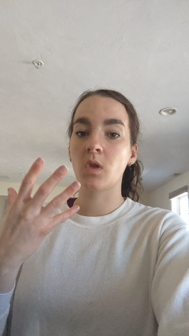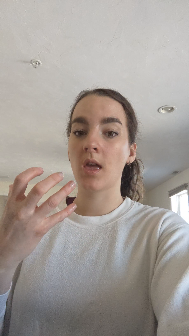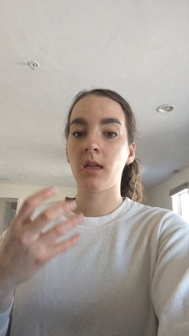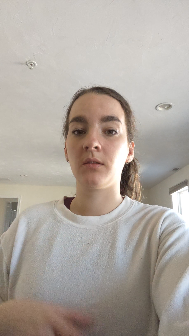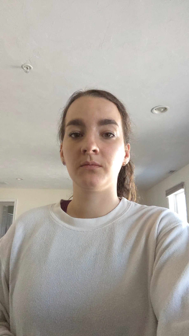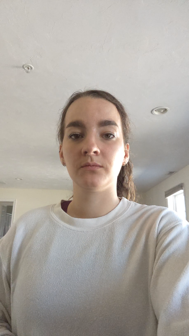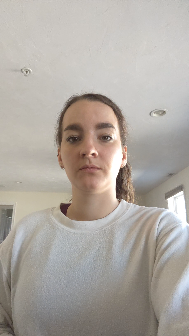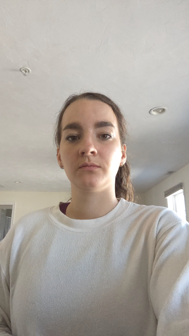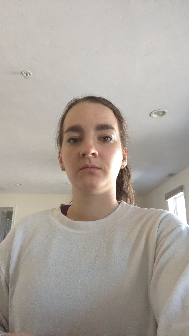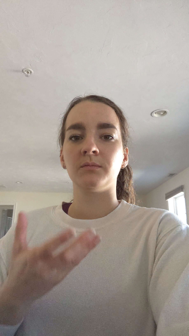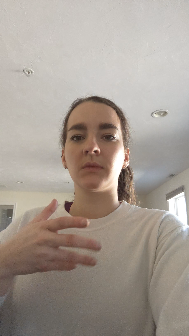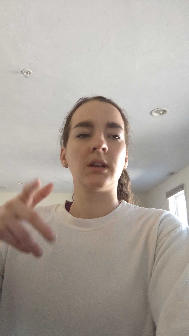bucket